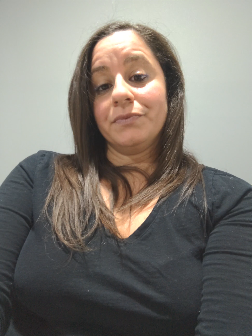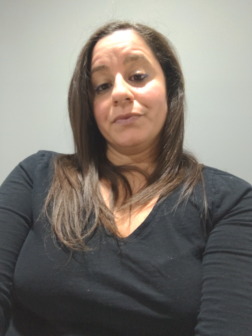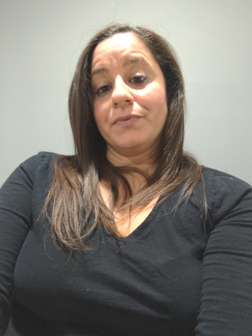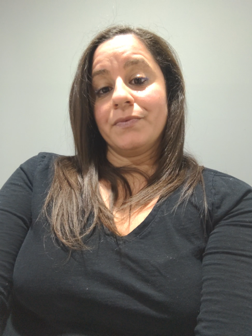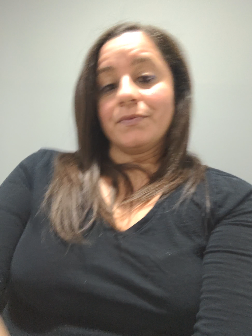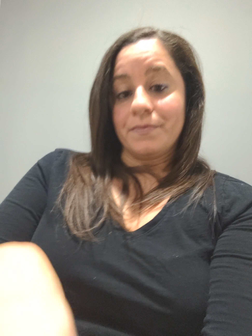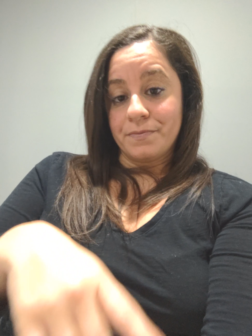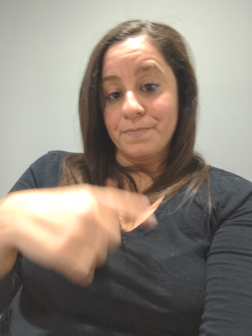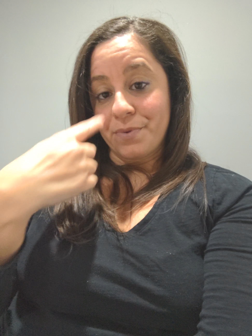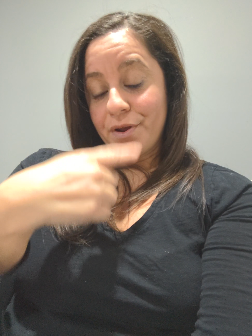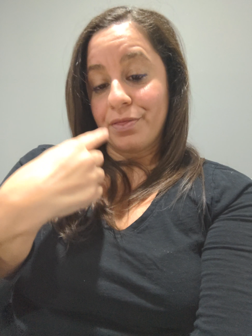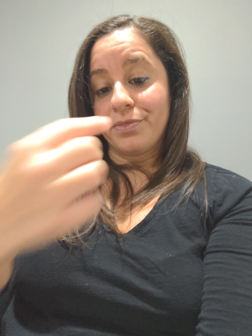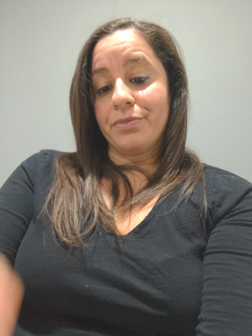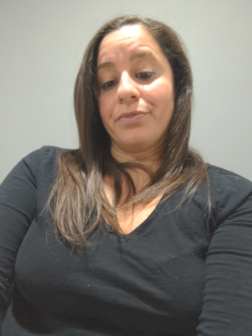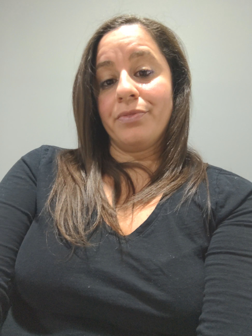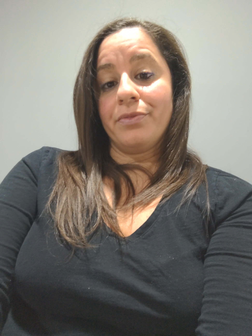mouth